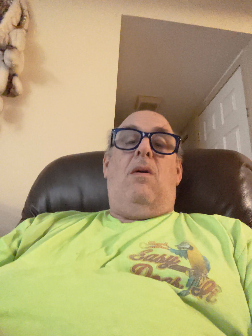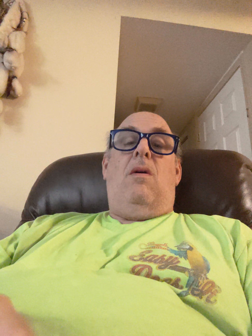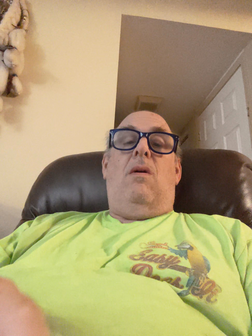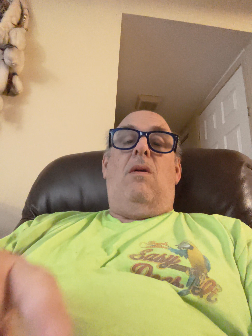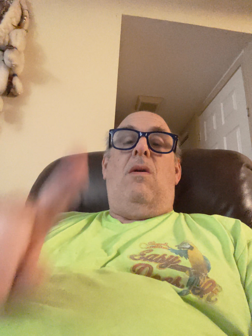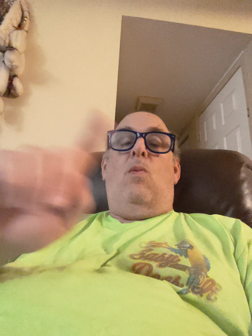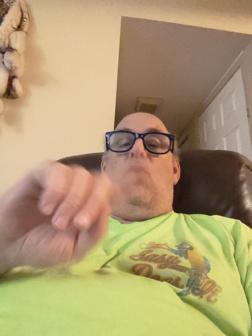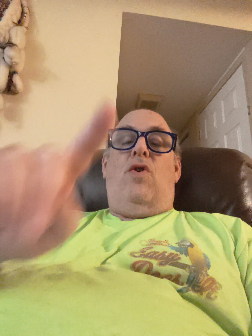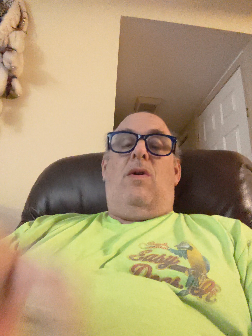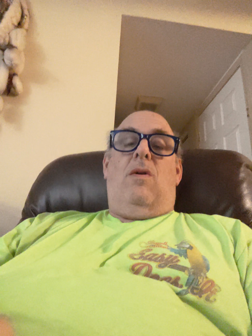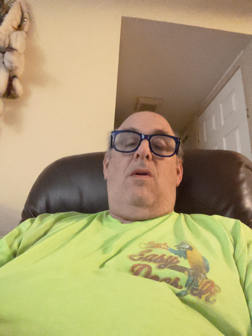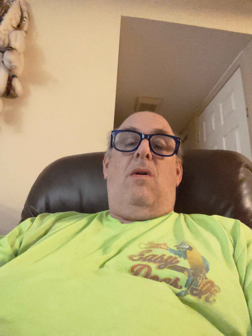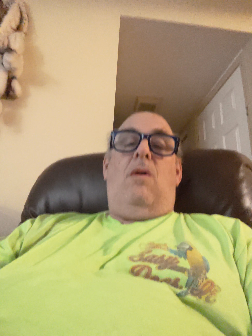where